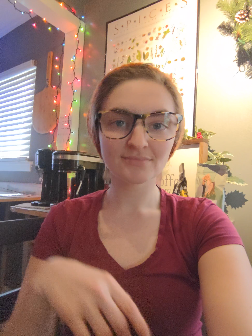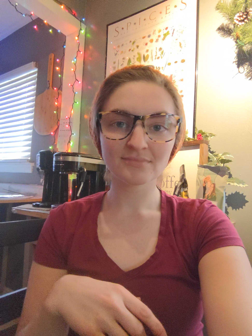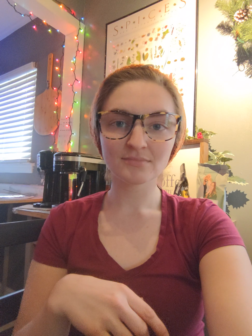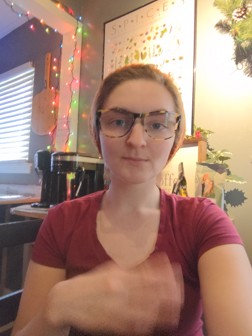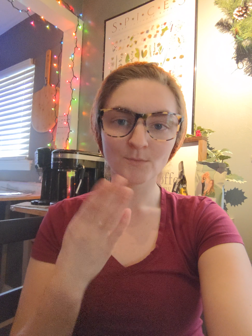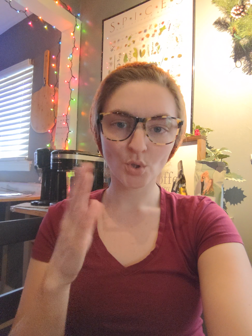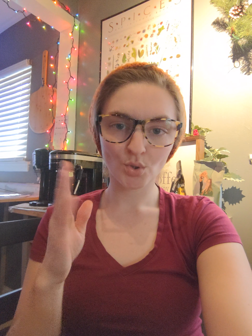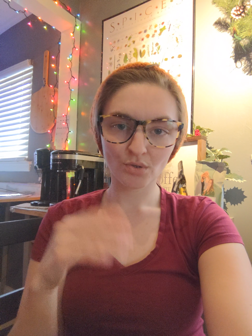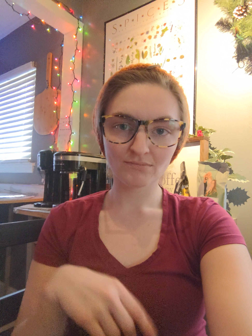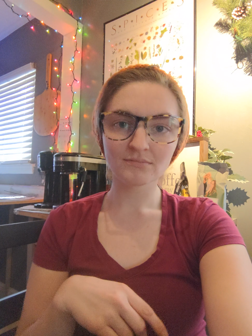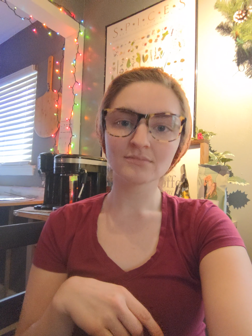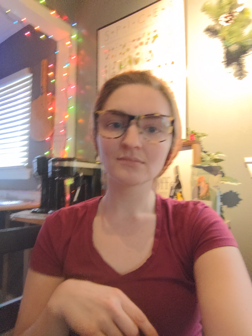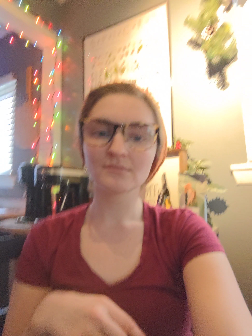blue